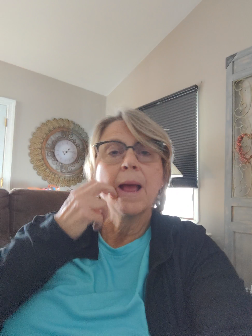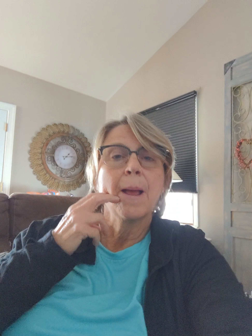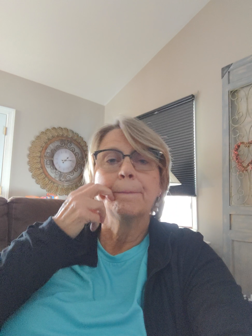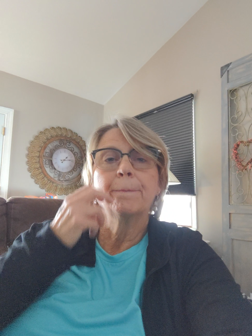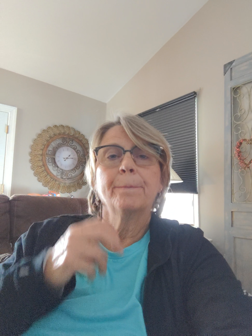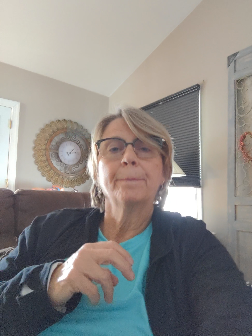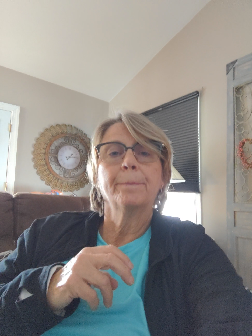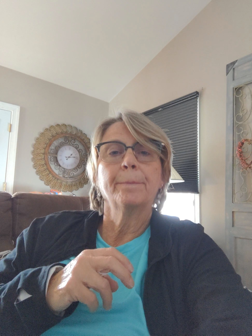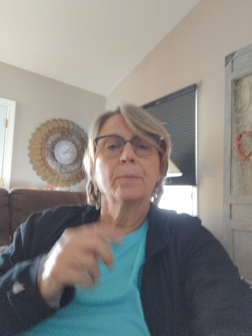gum